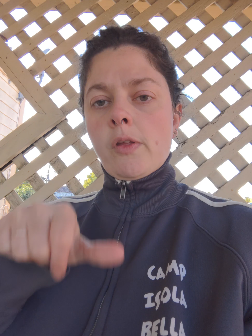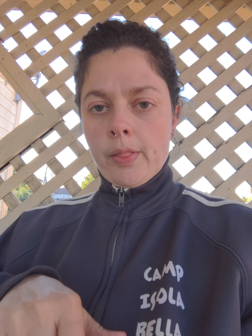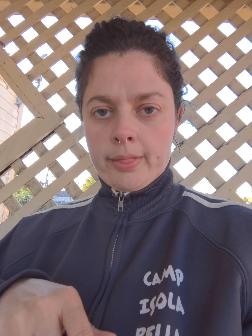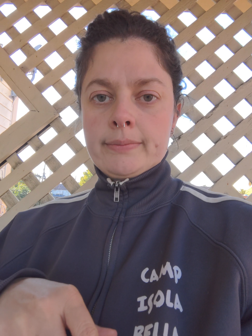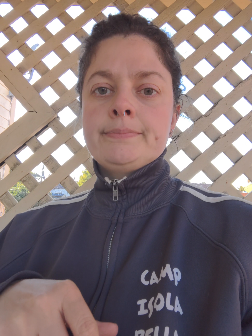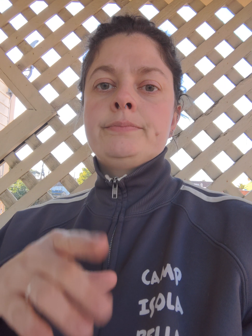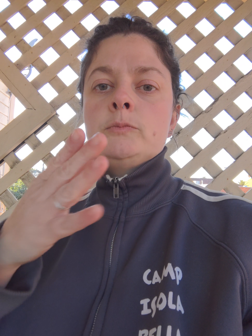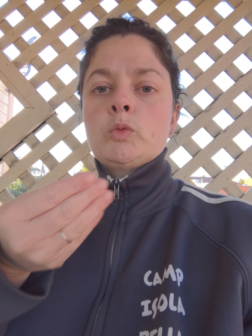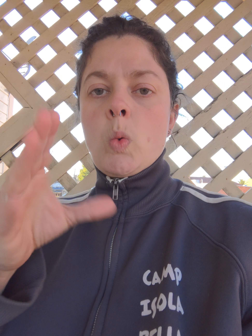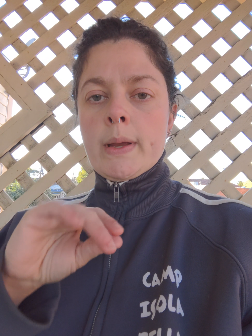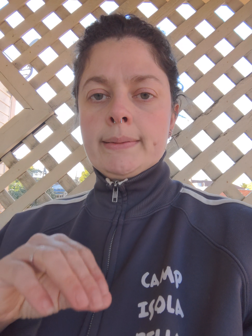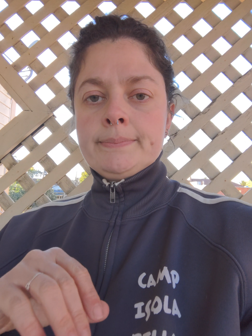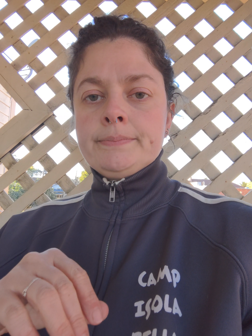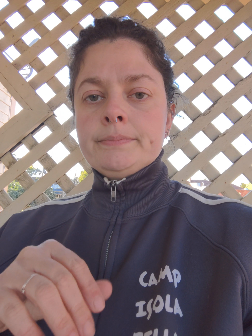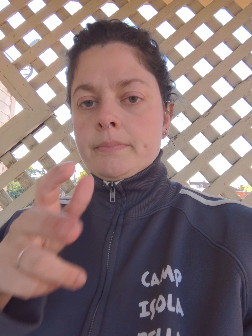story